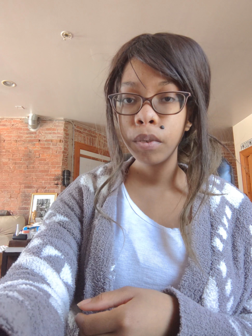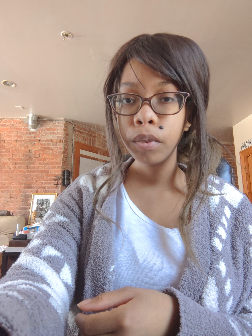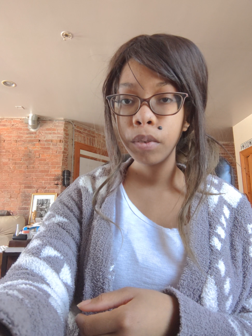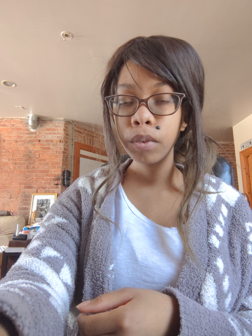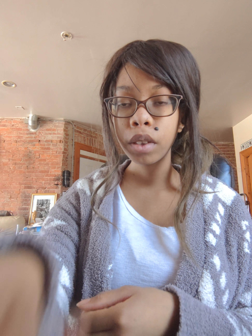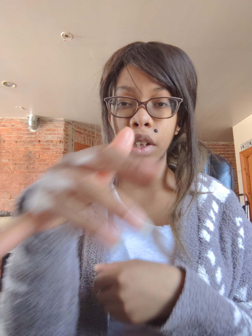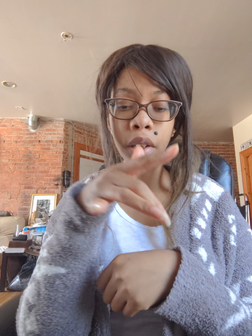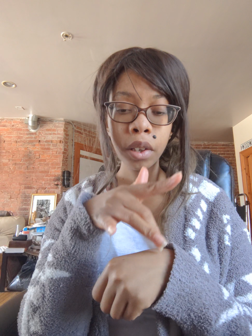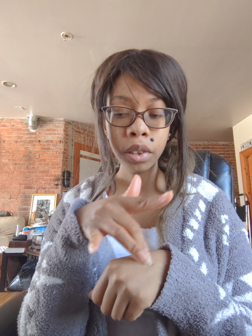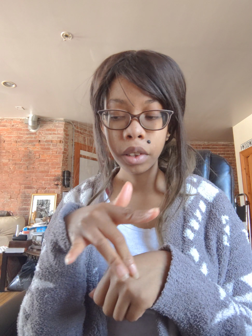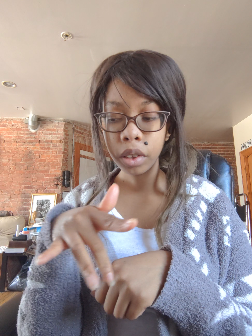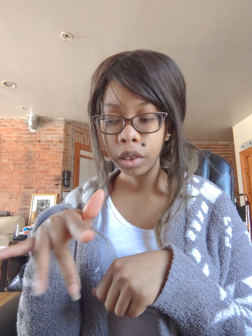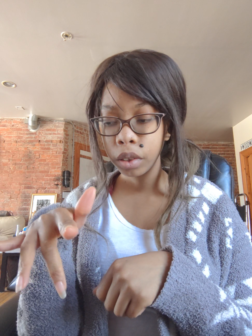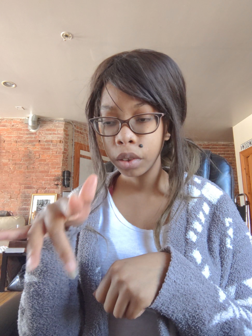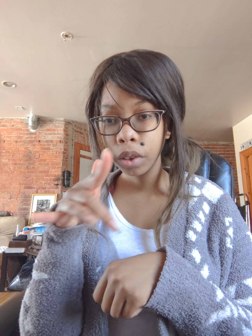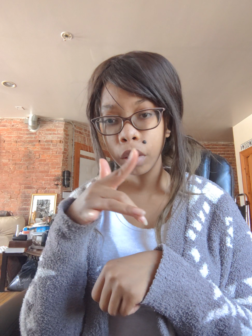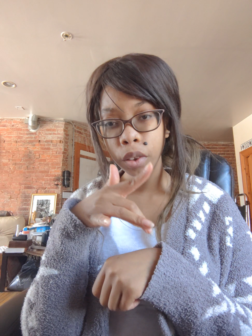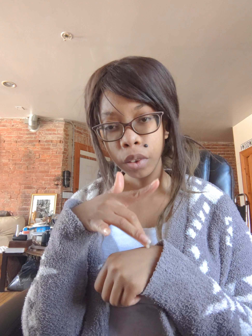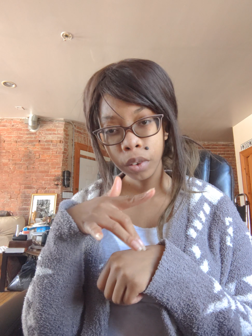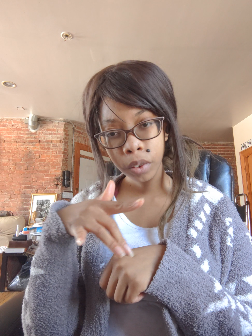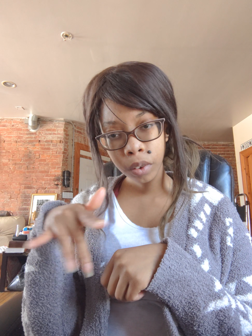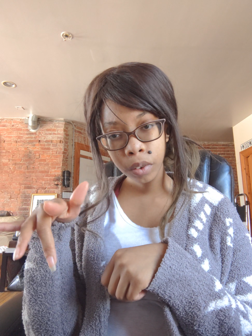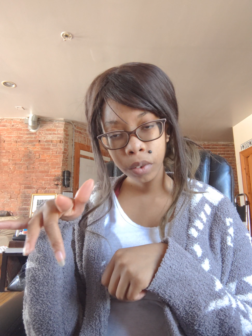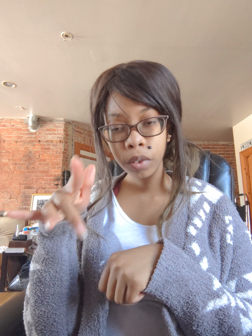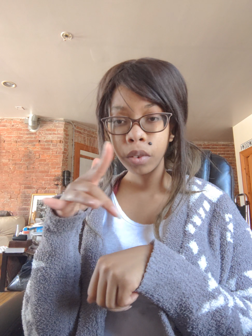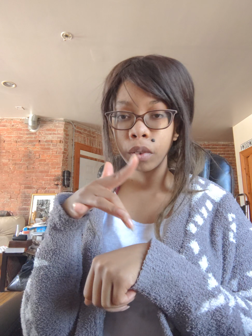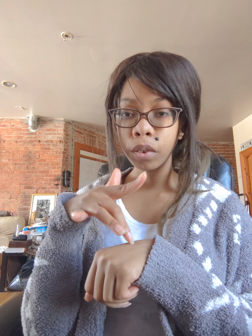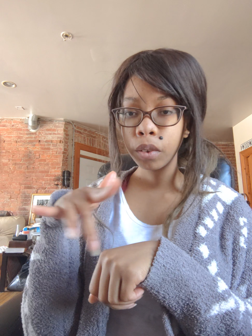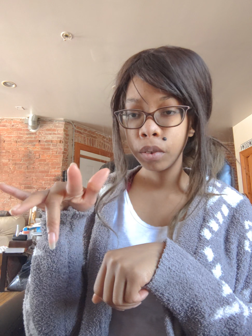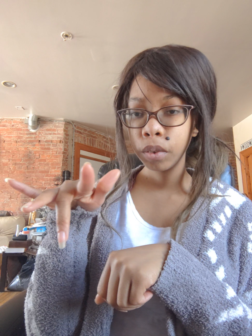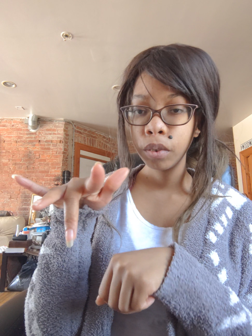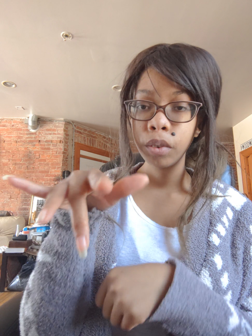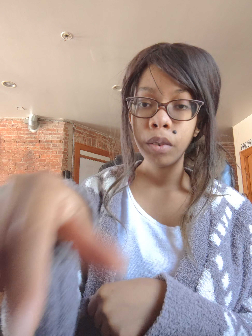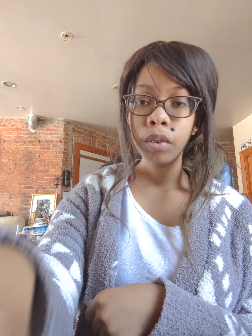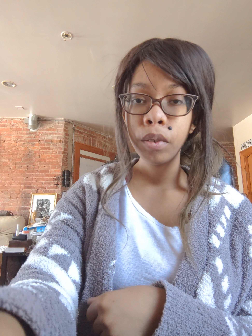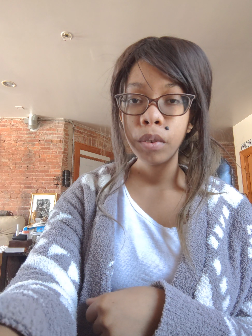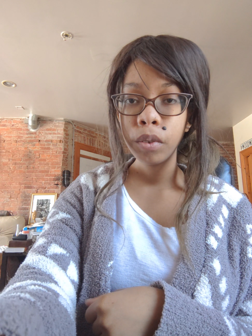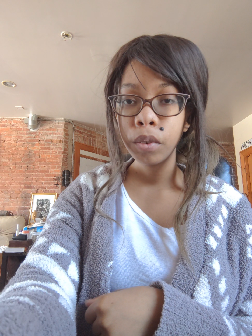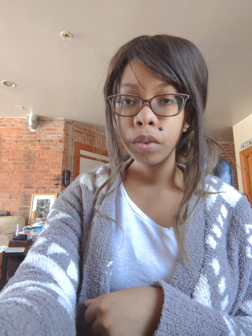empty